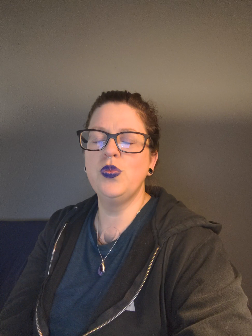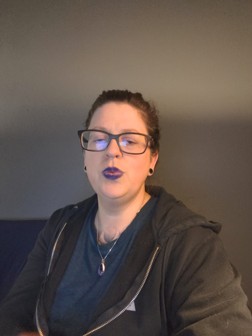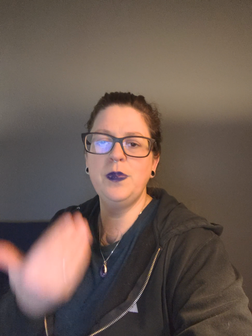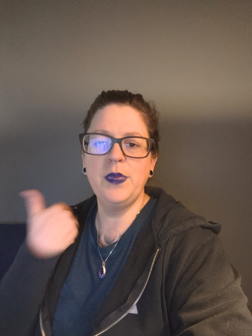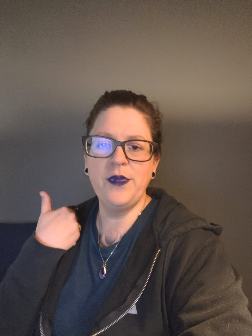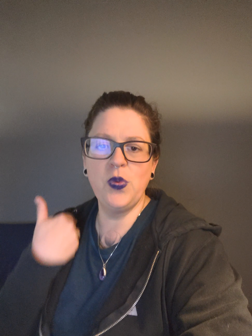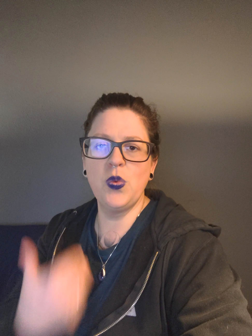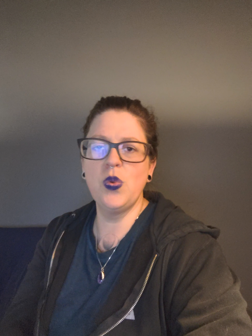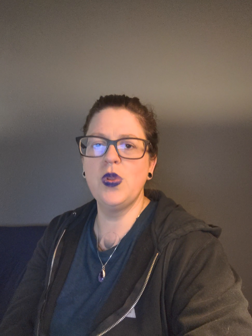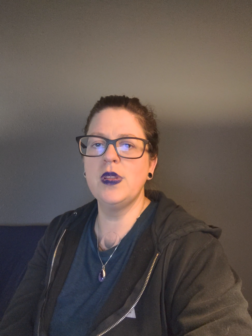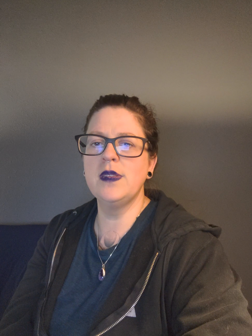before